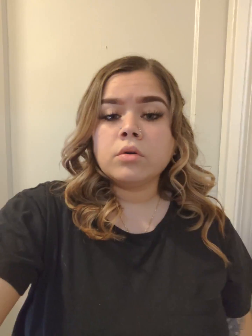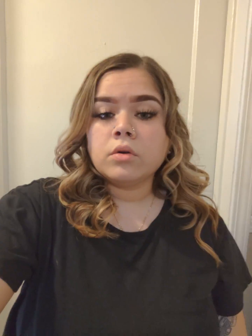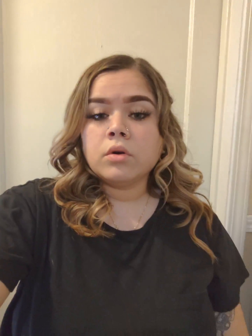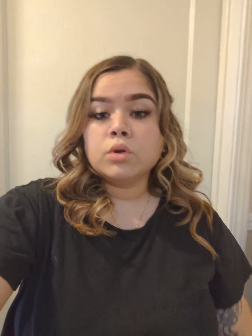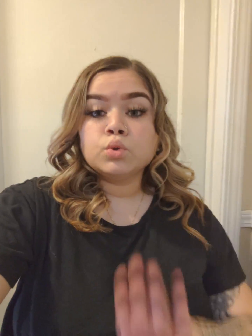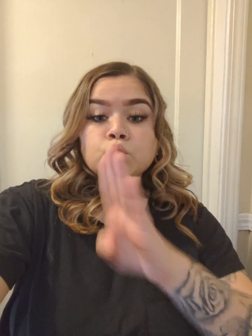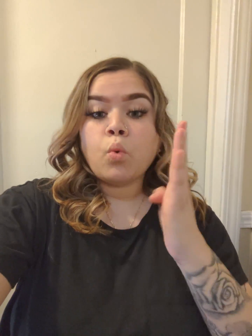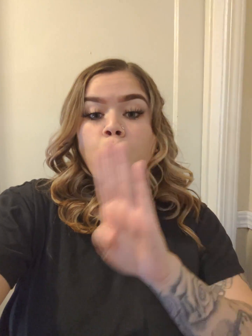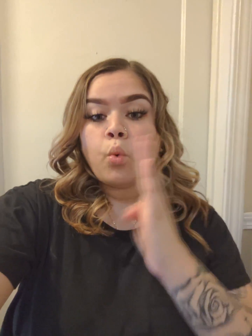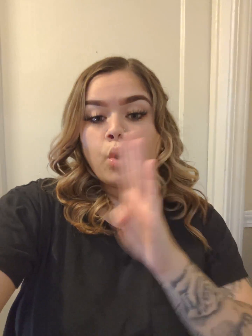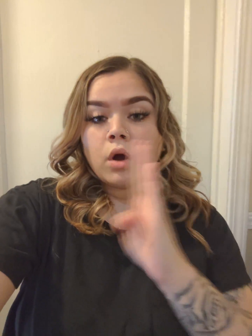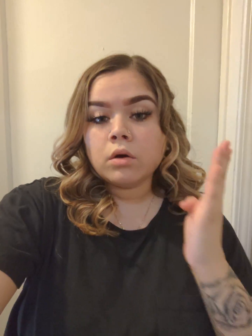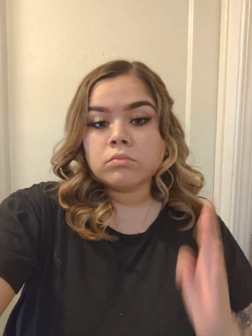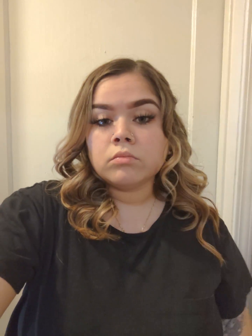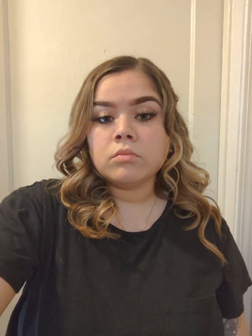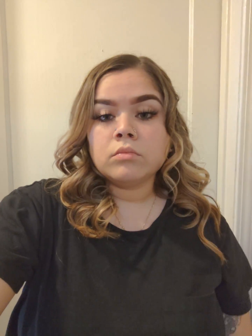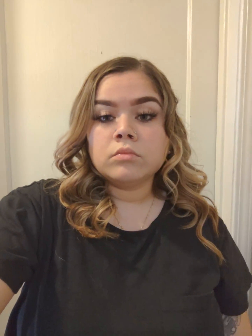door